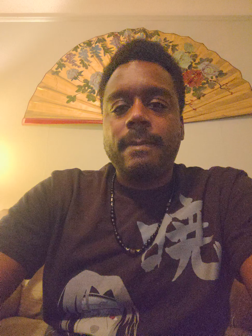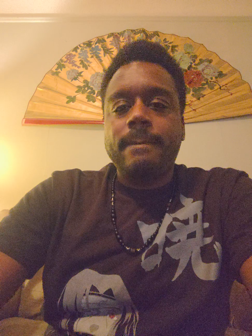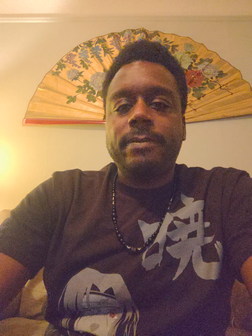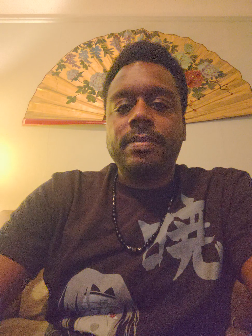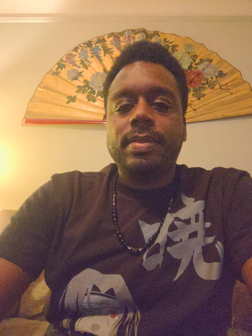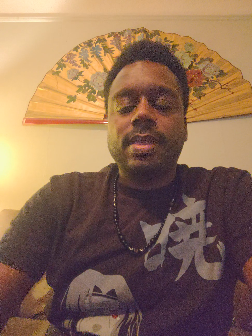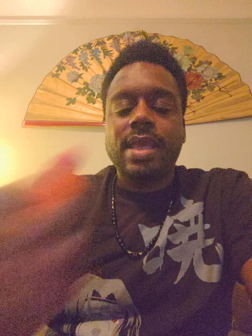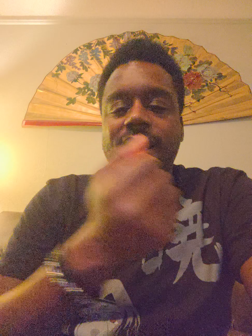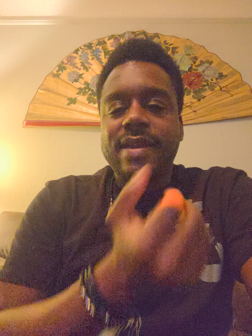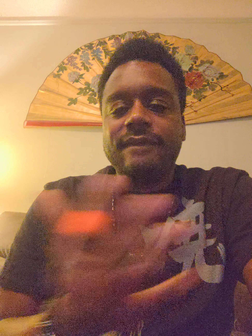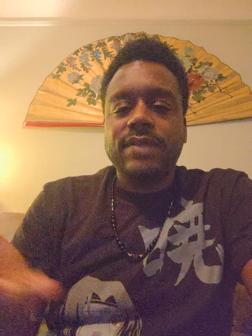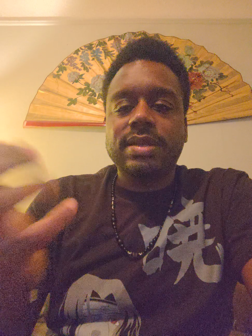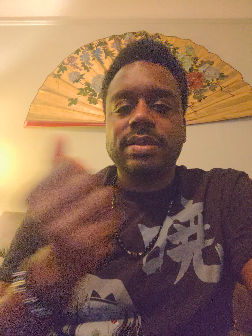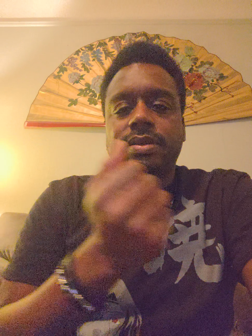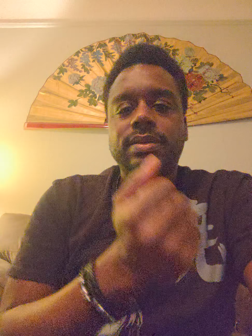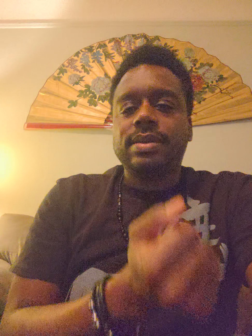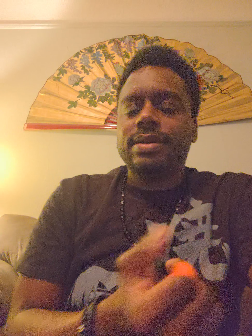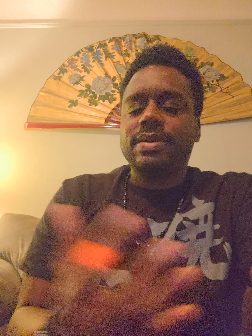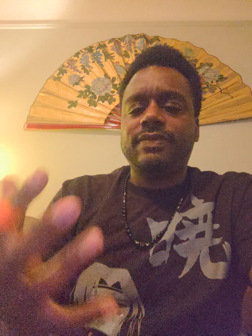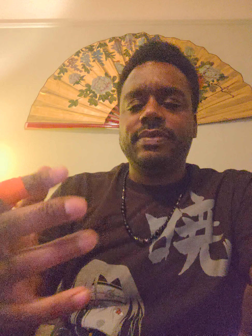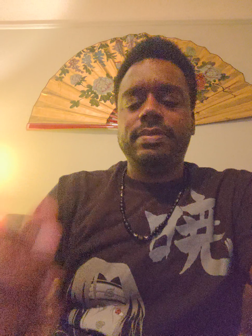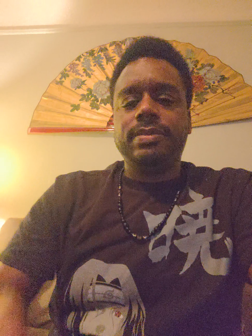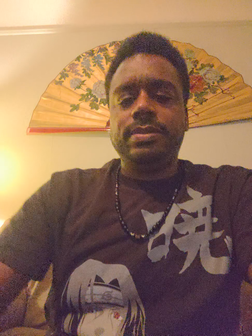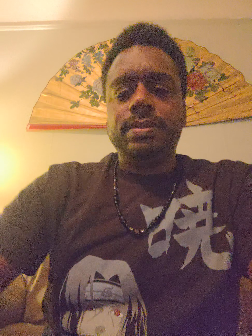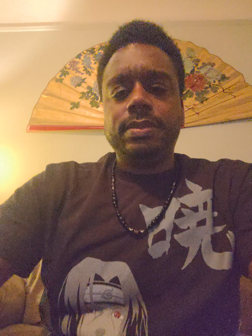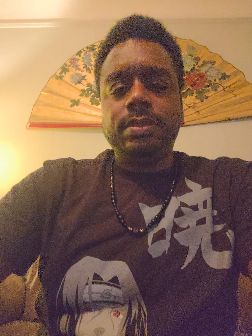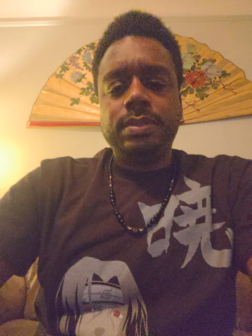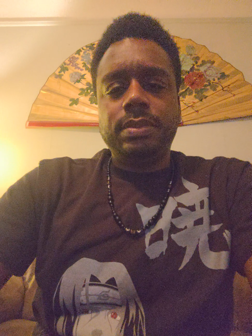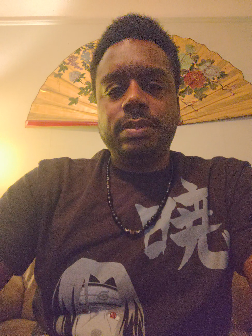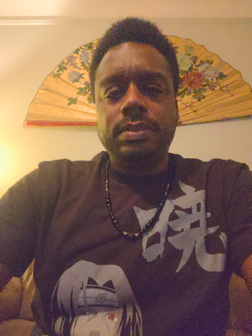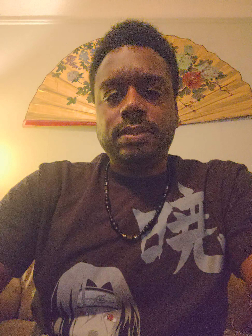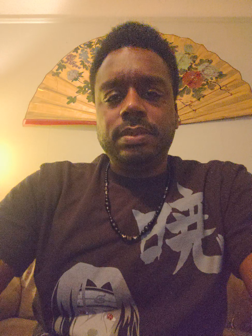every